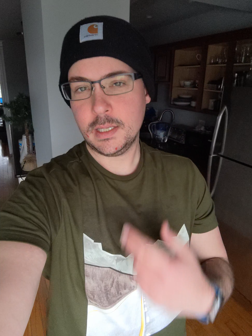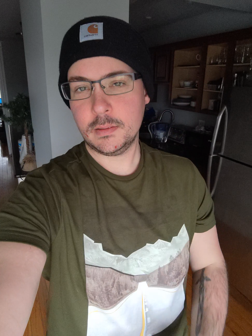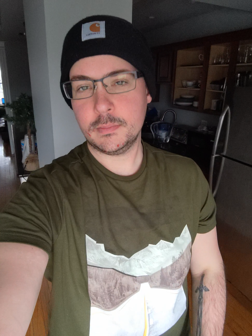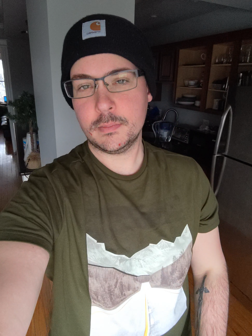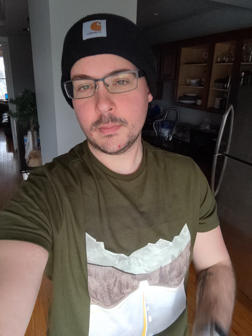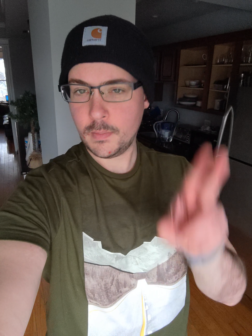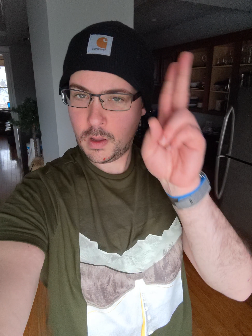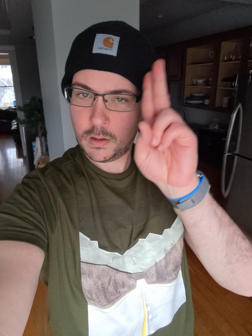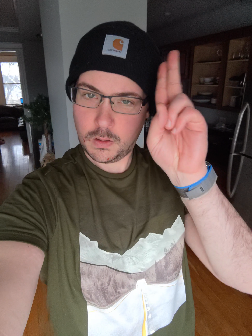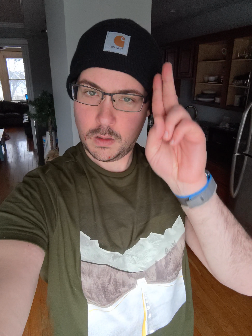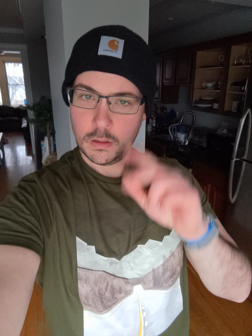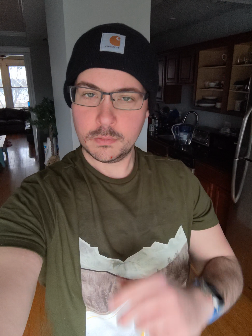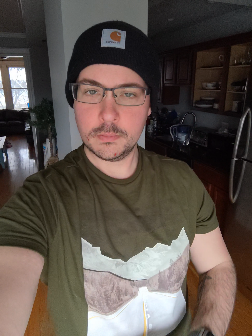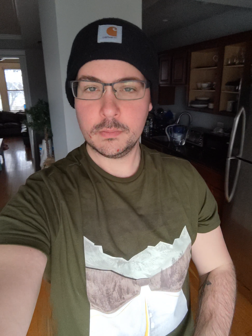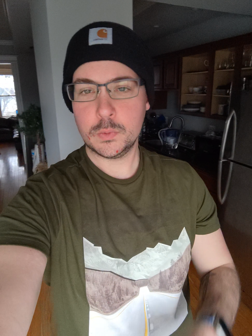uncle